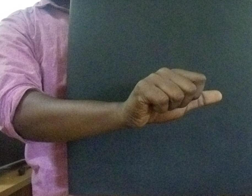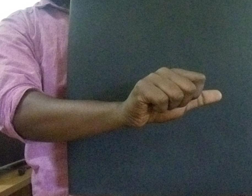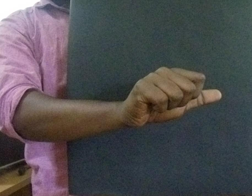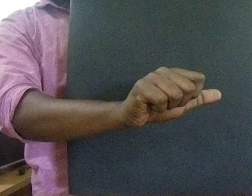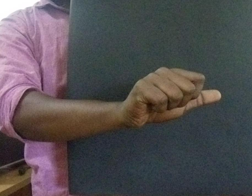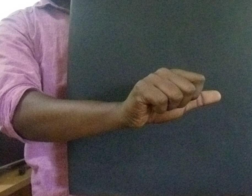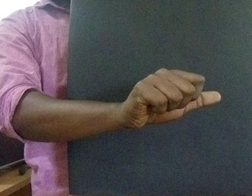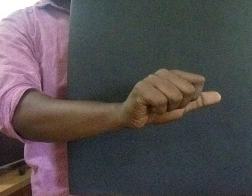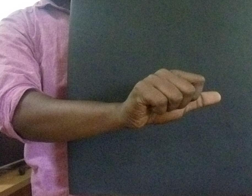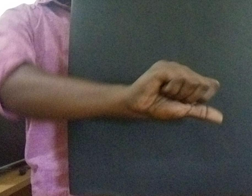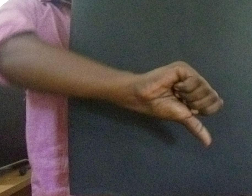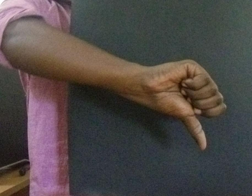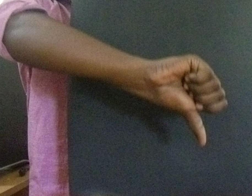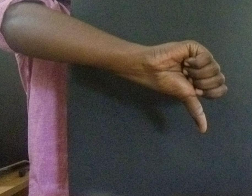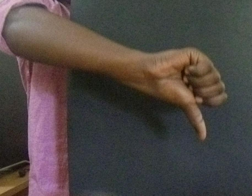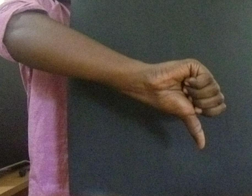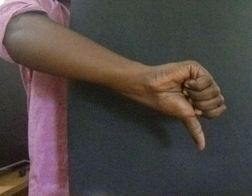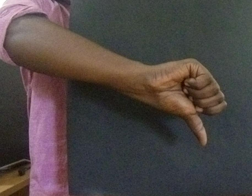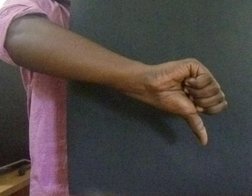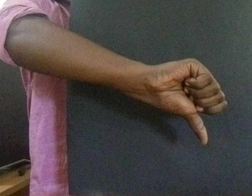lose